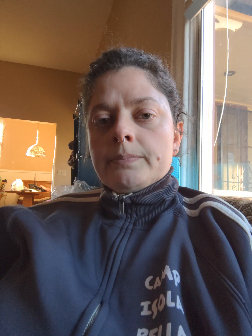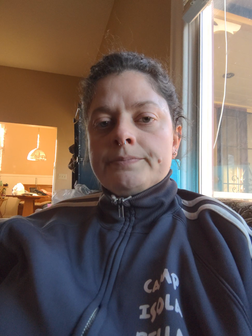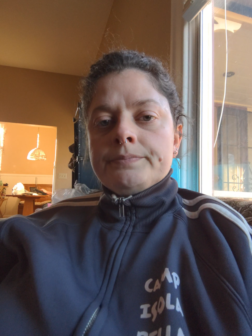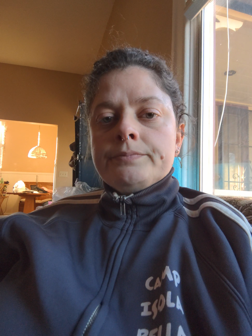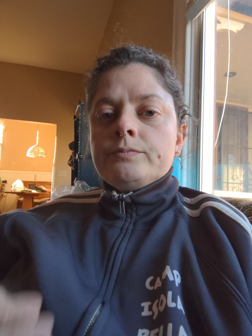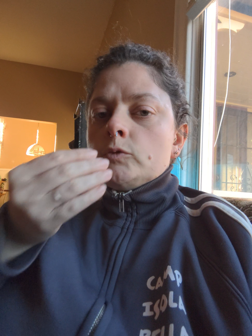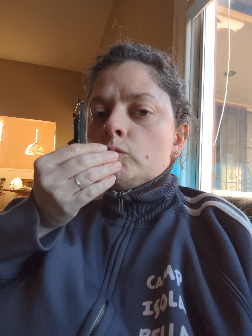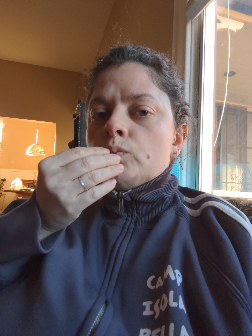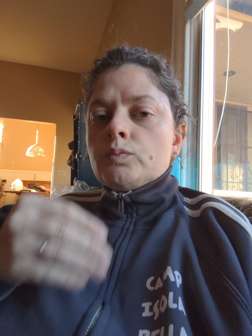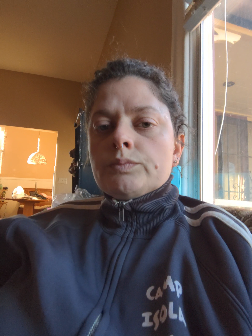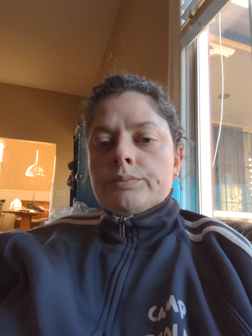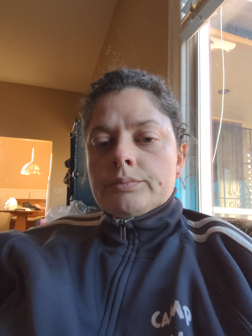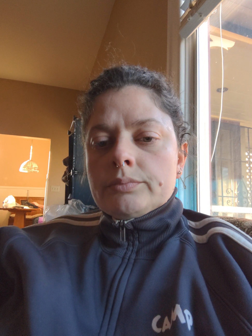food